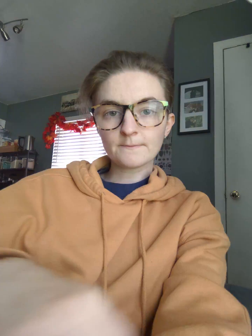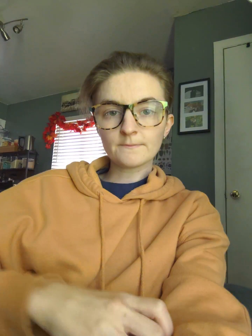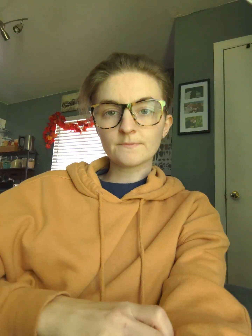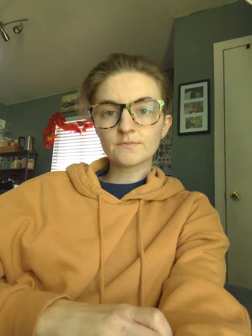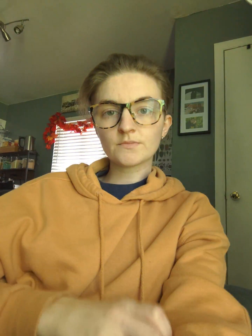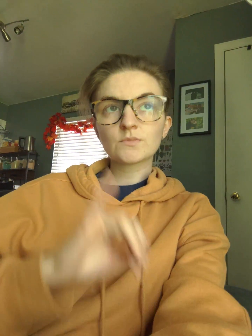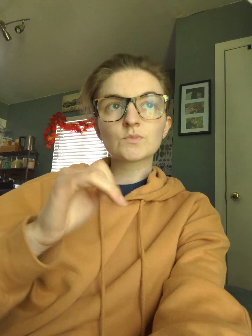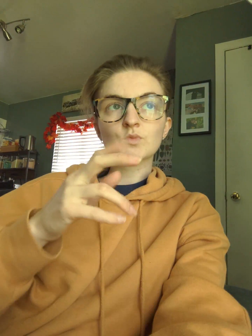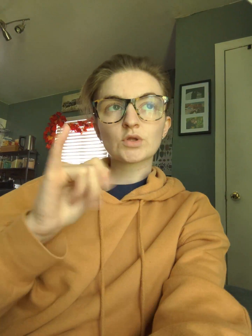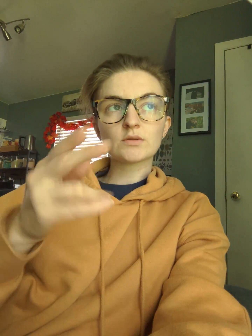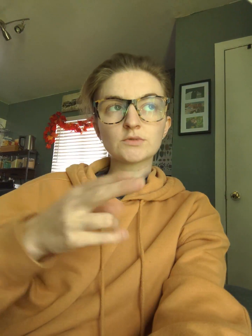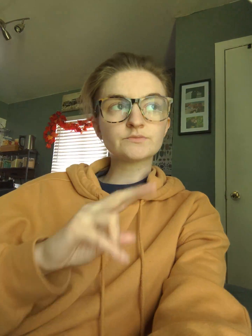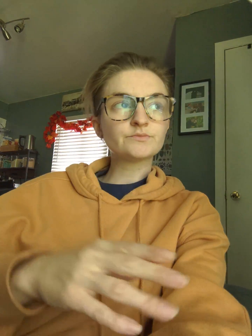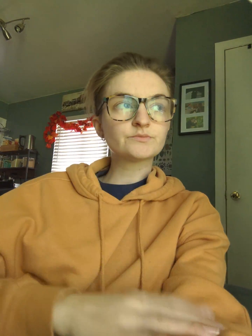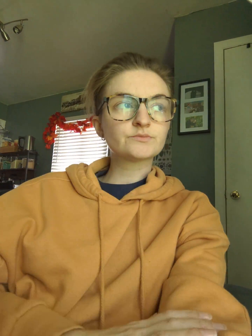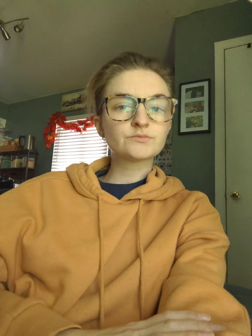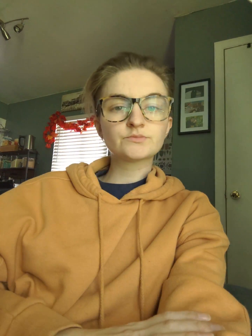jelly